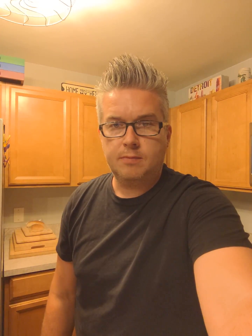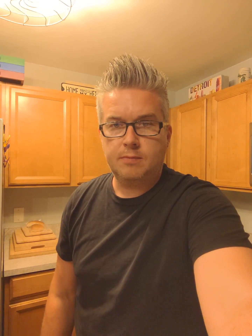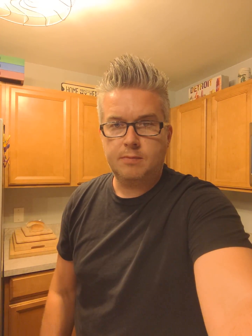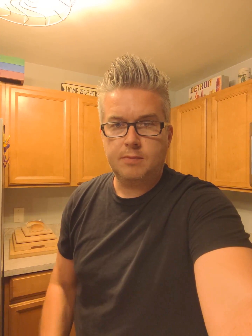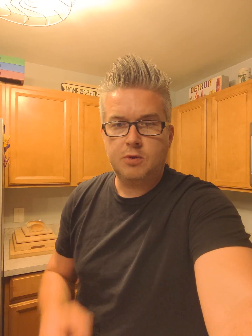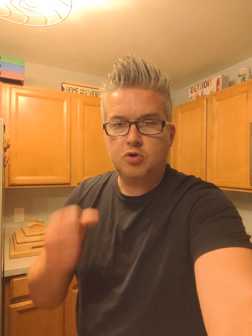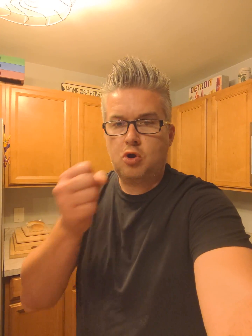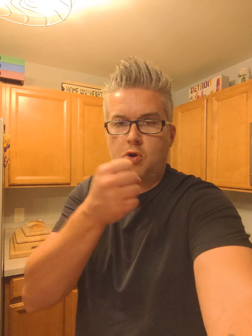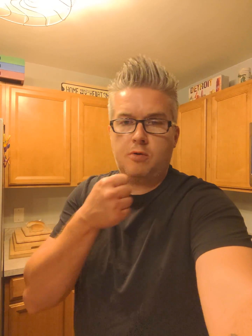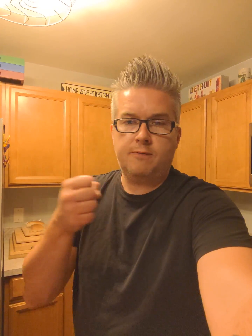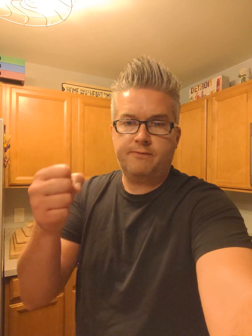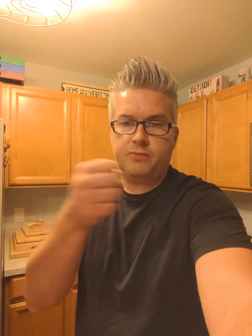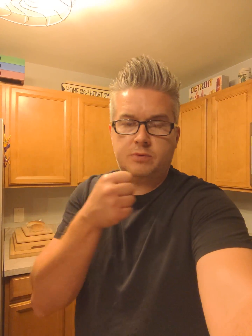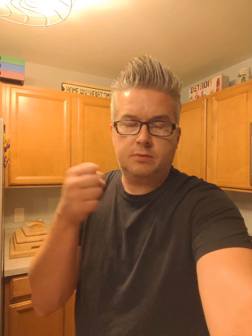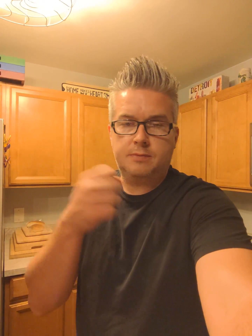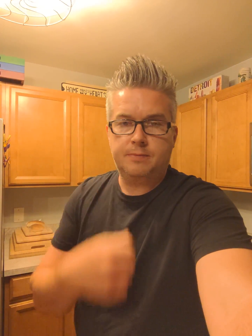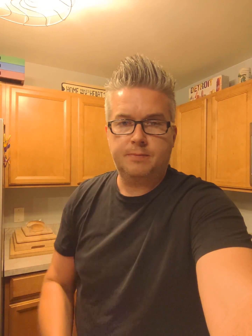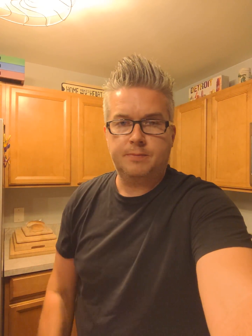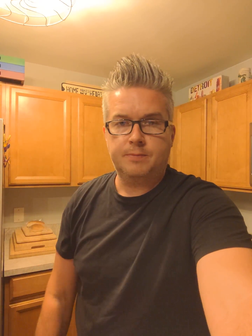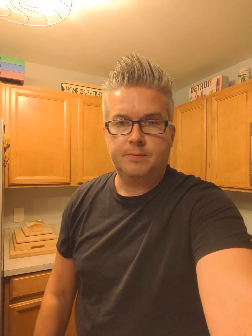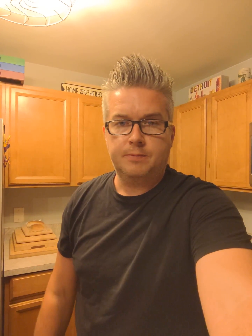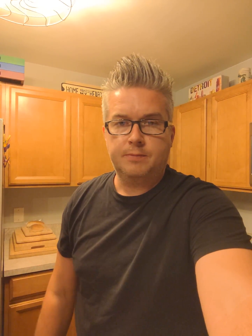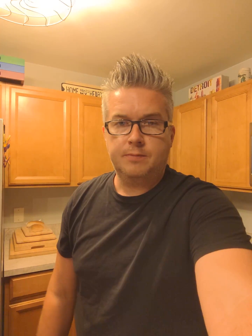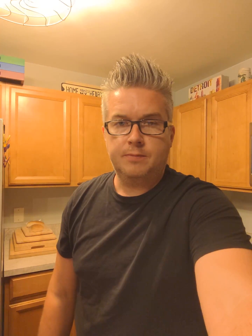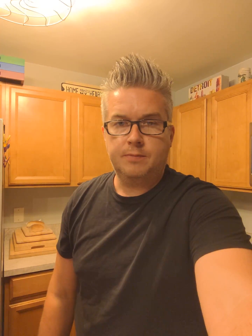coffee